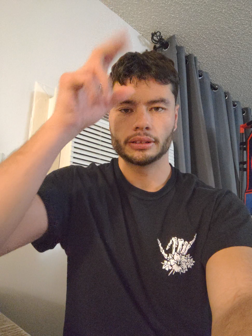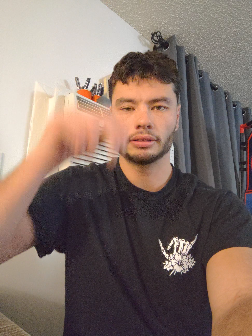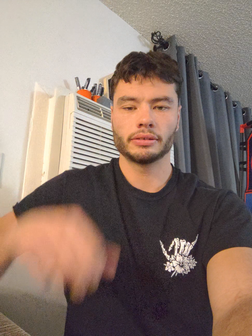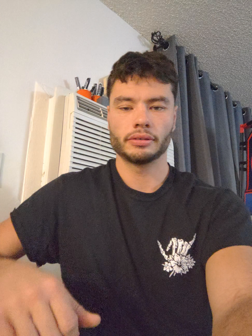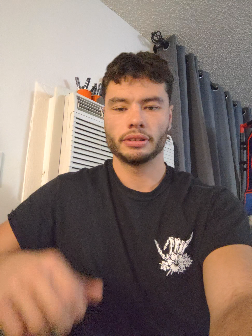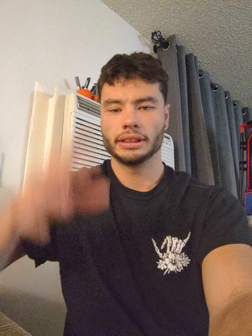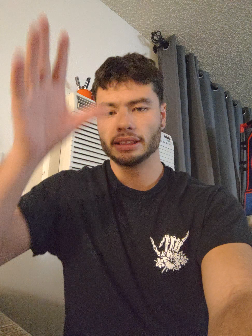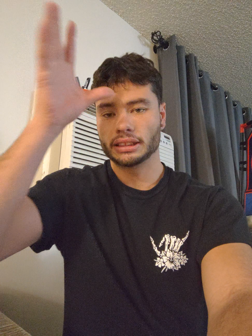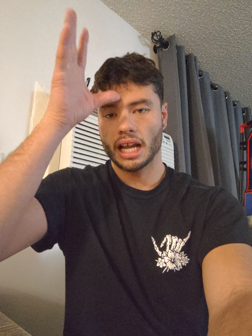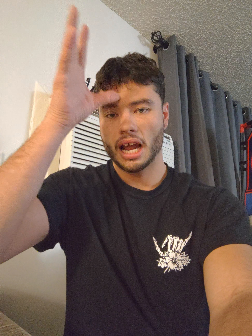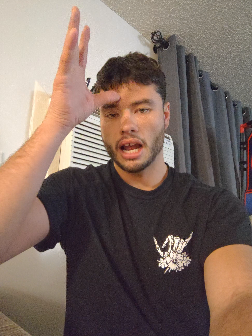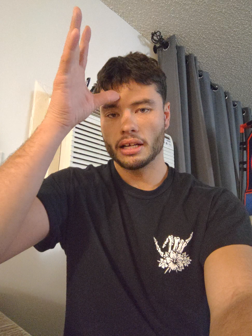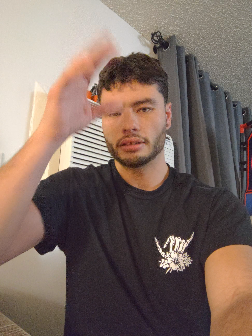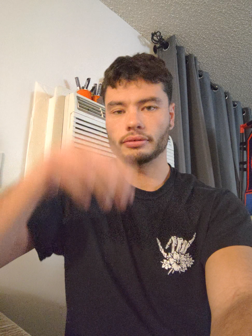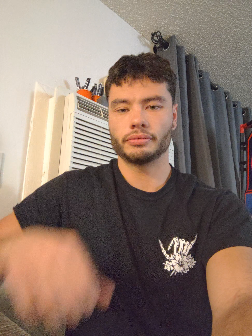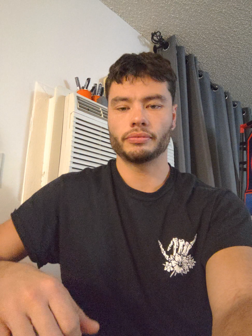dad